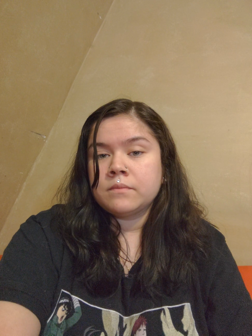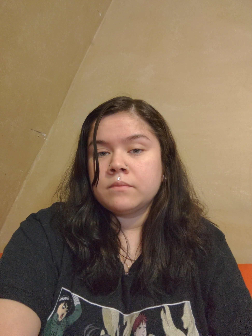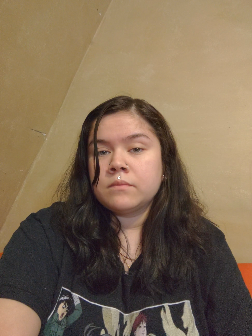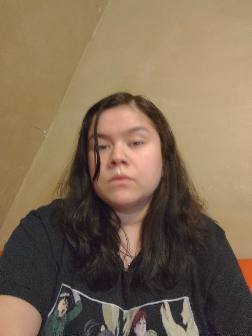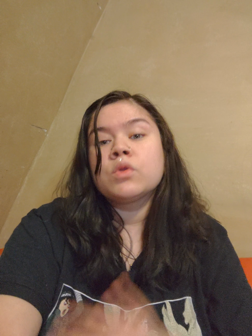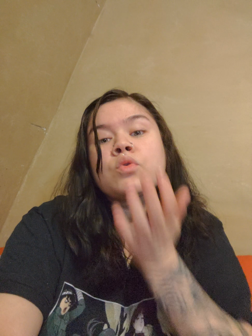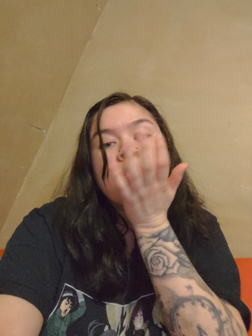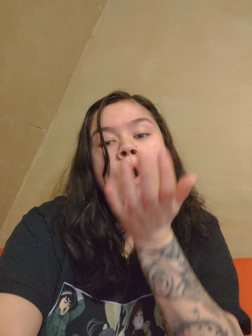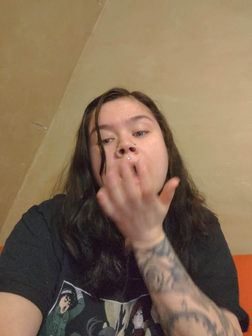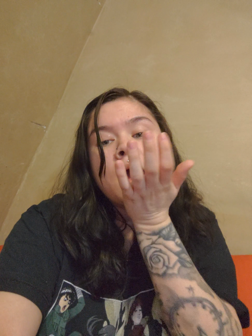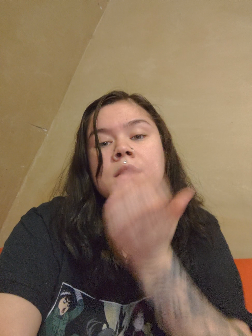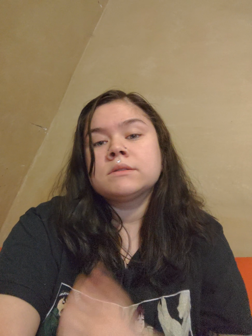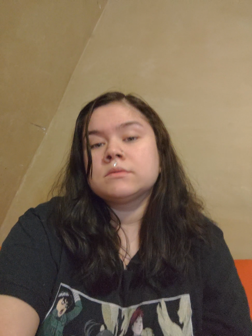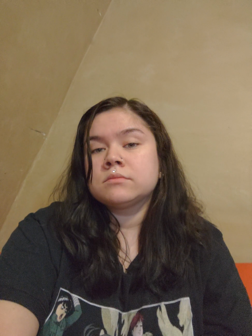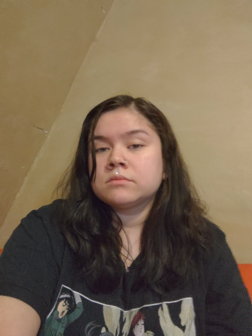grass